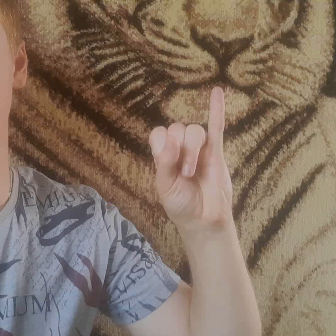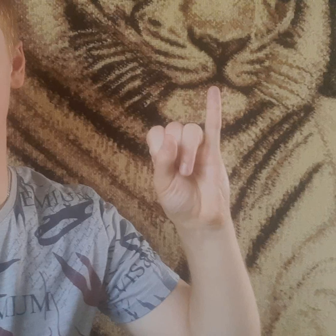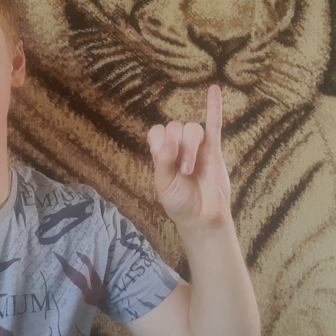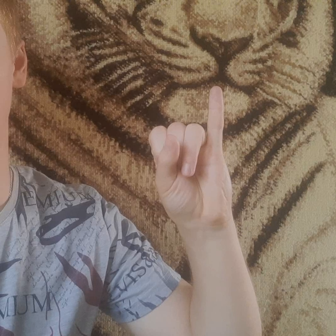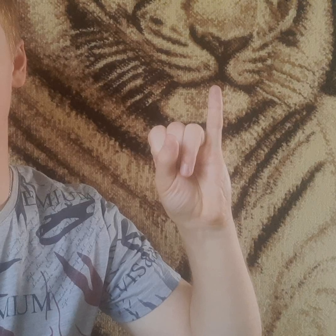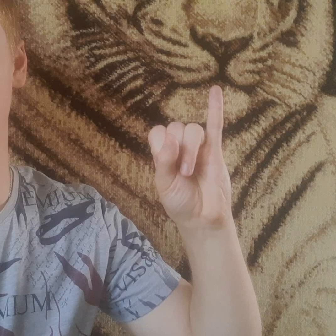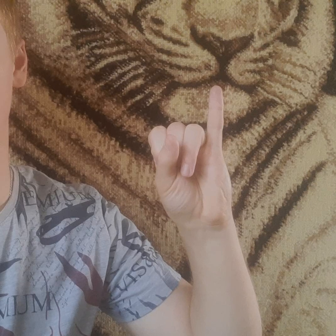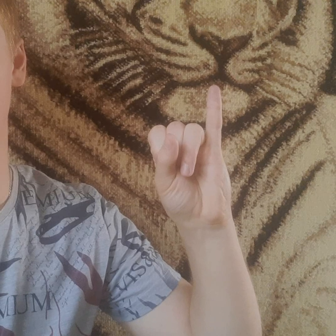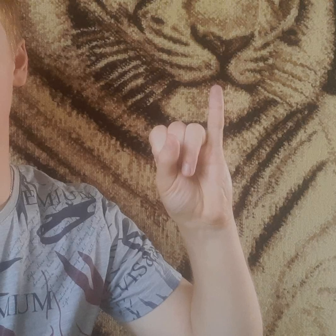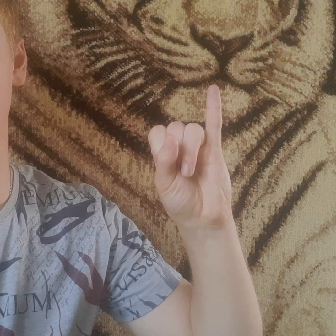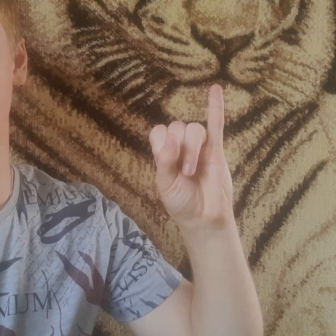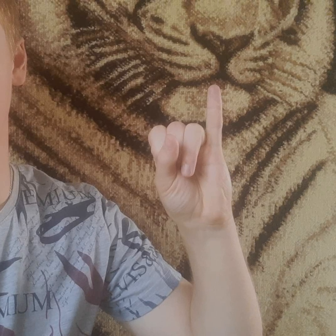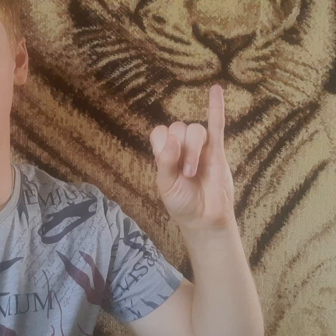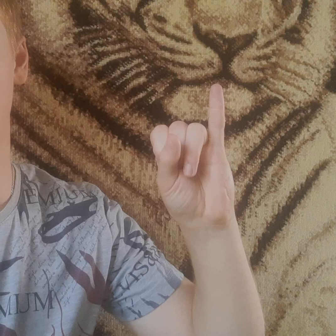І